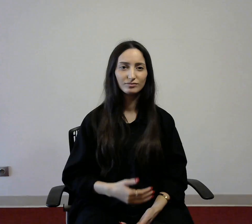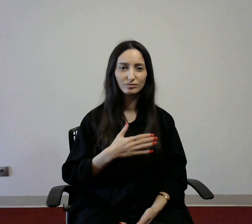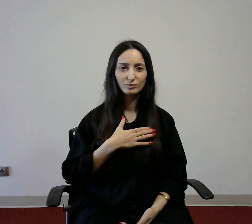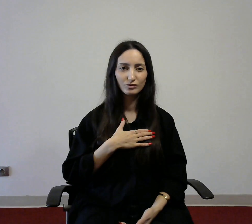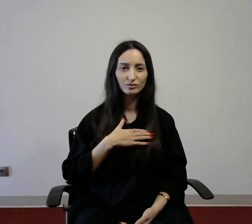mən